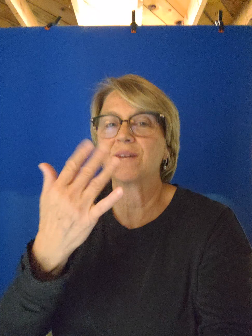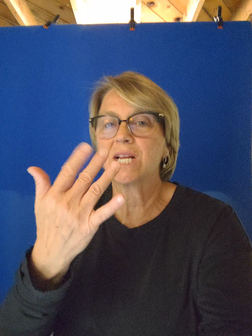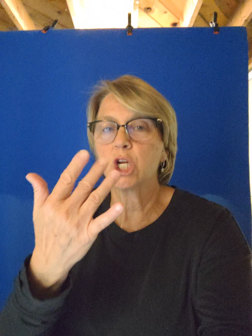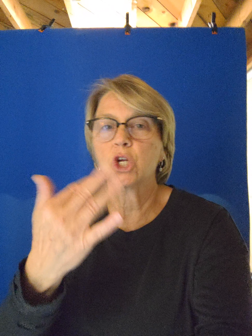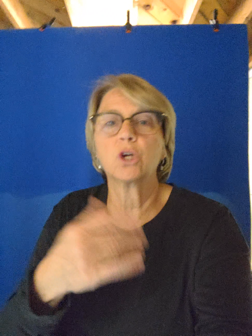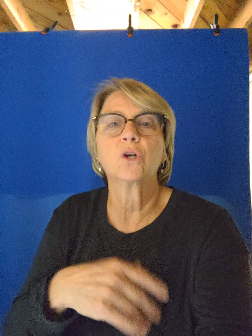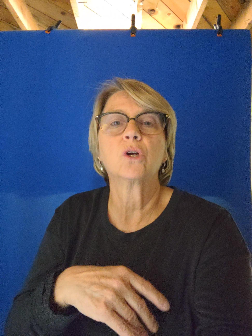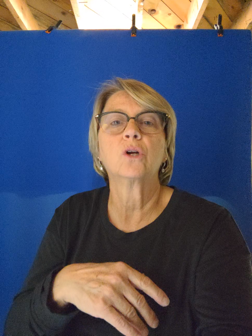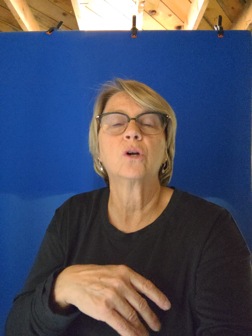finger